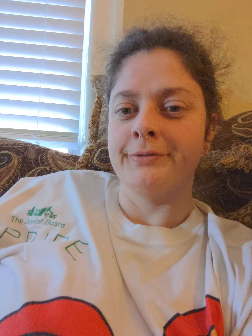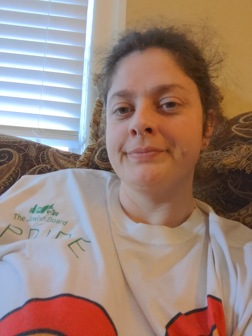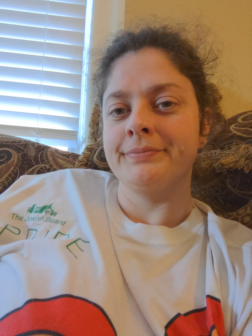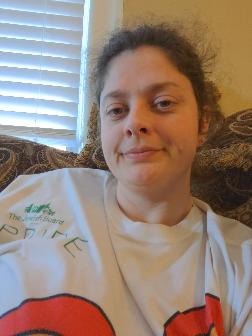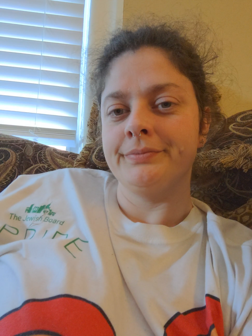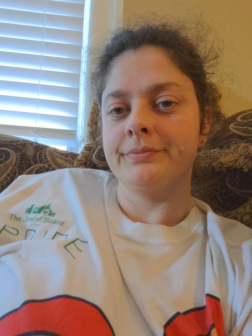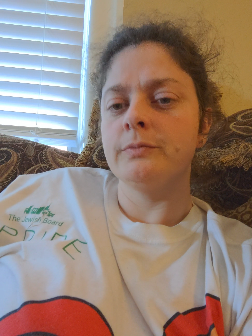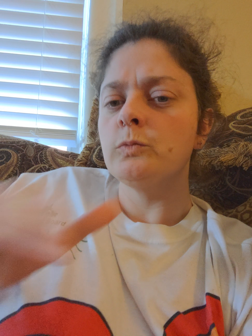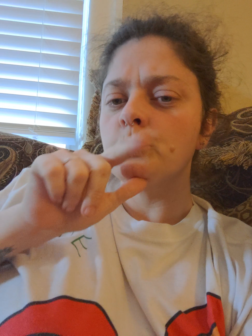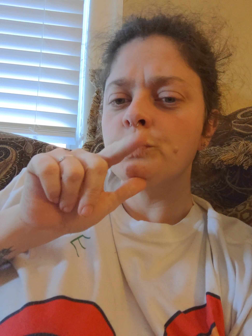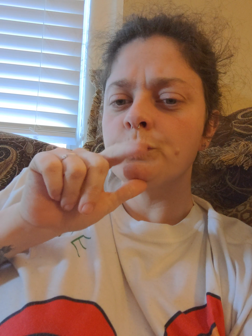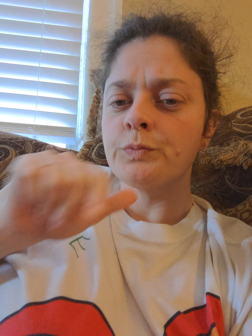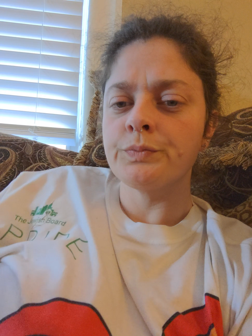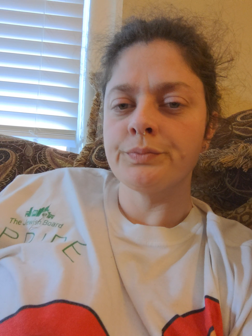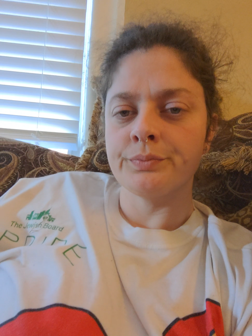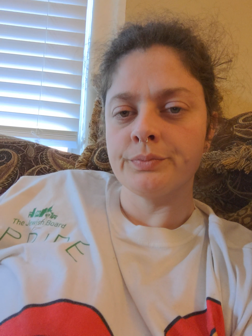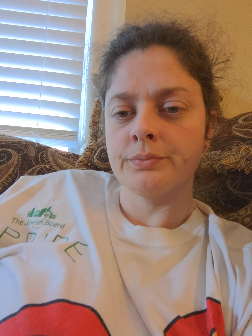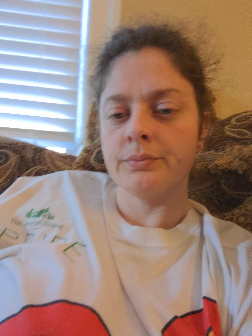who